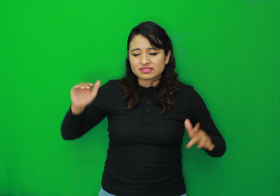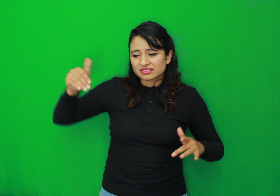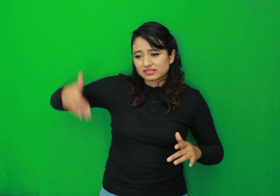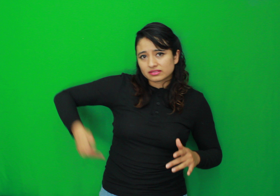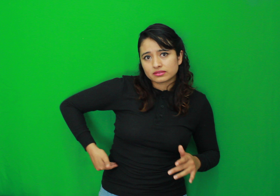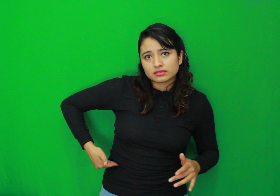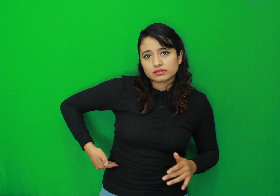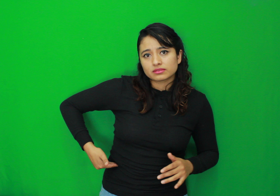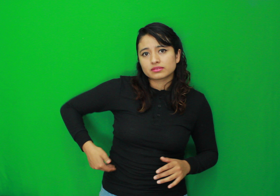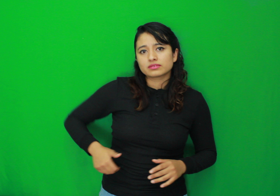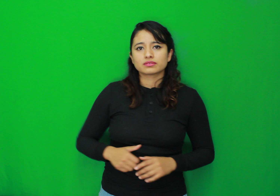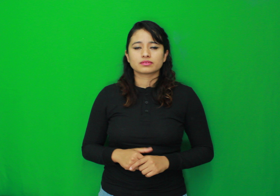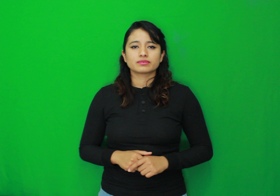accidente